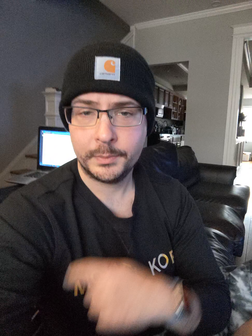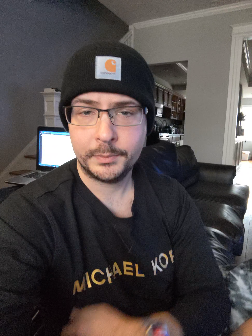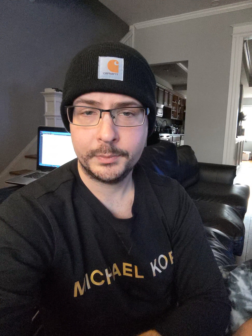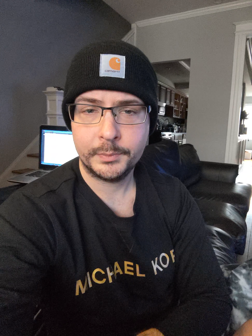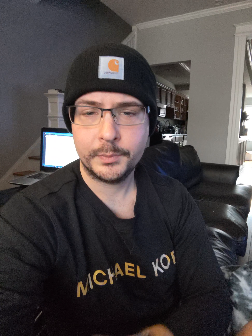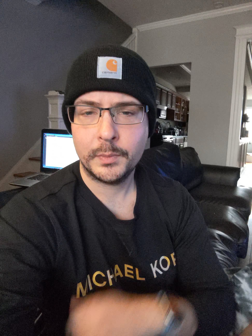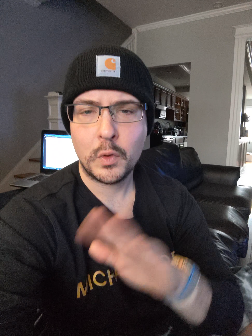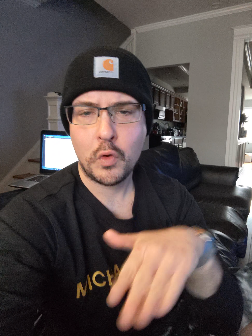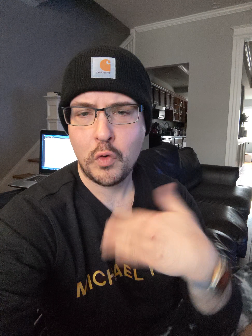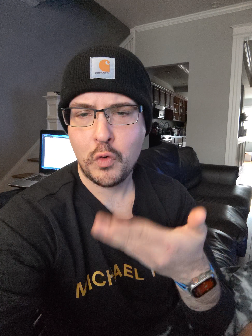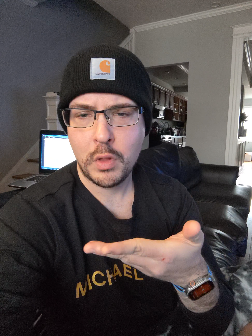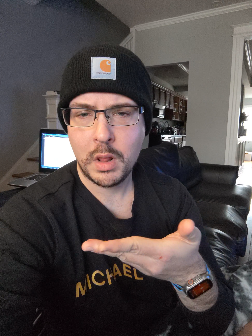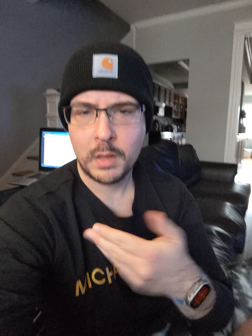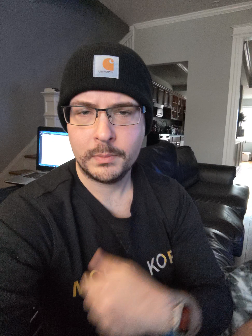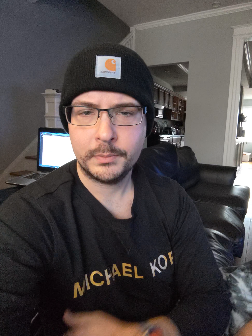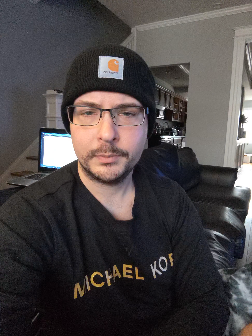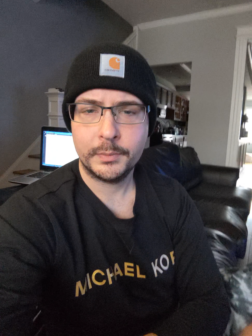all